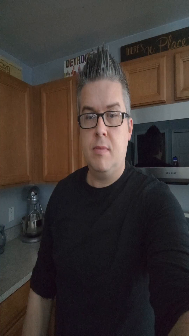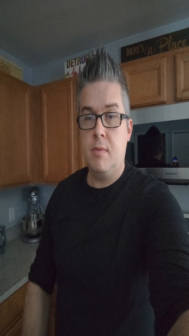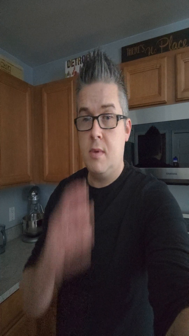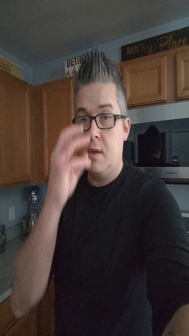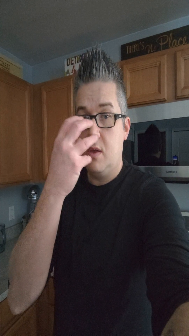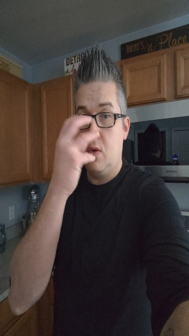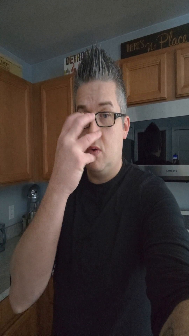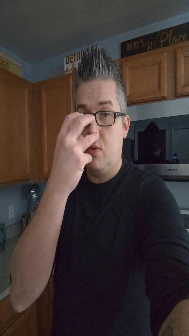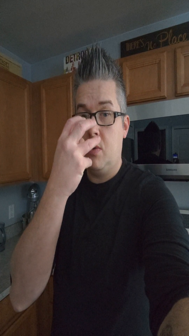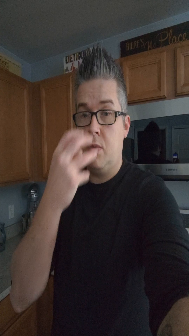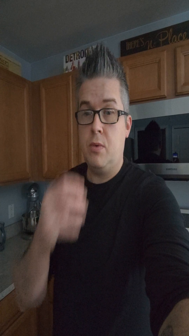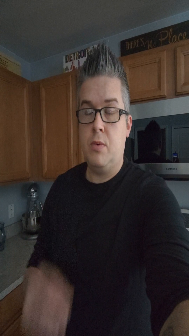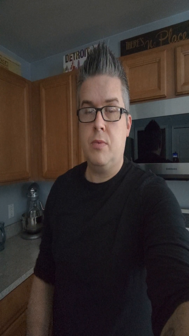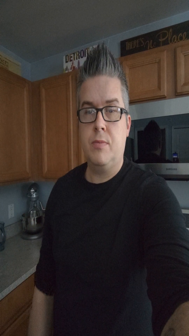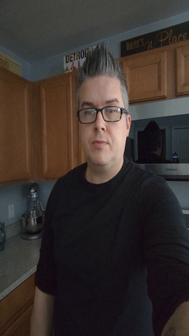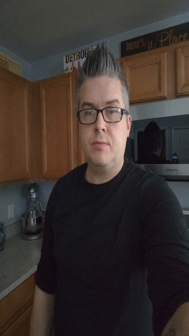clown